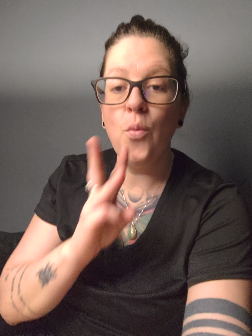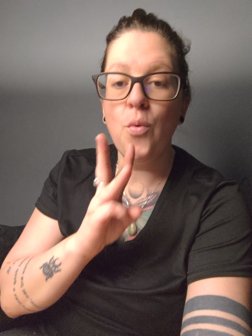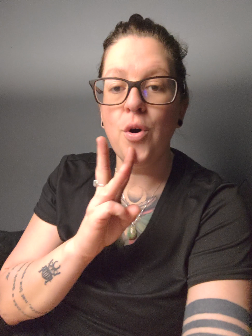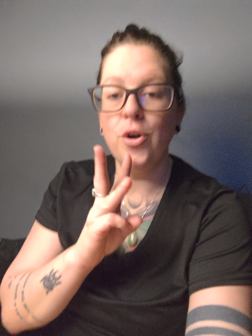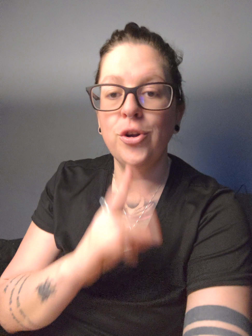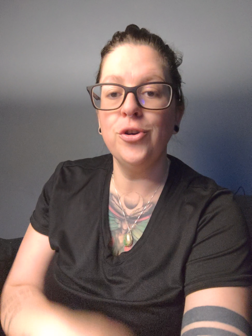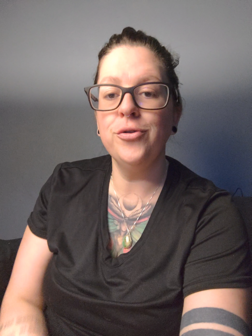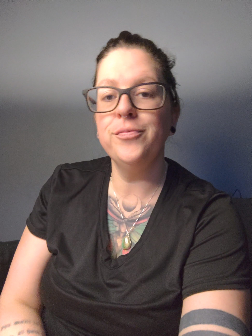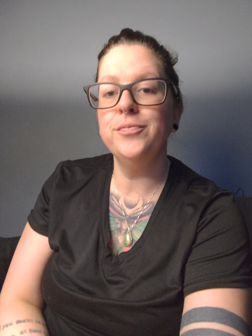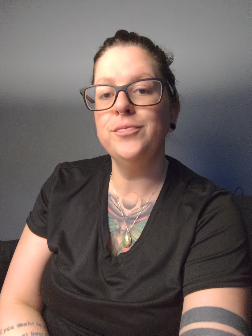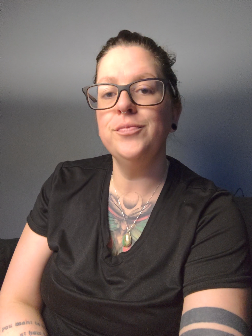water